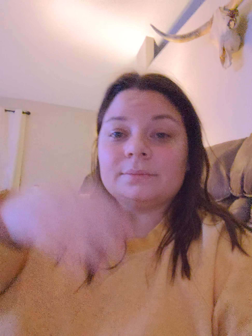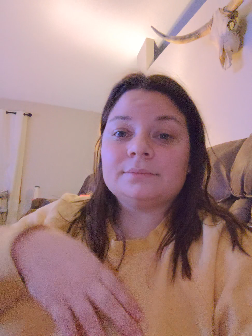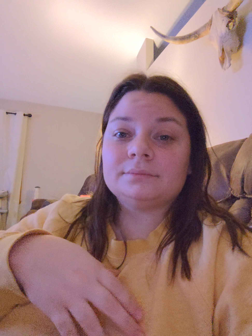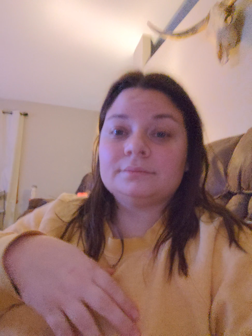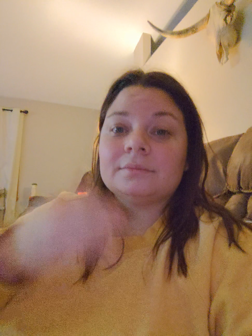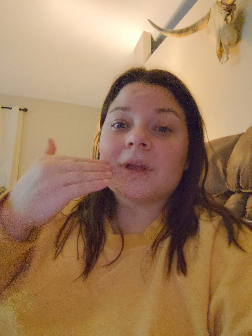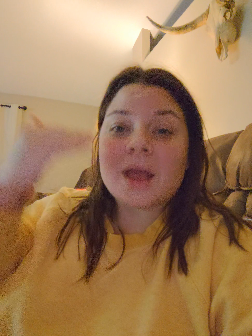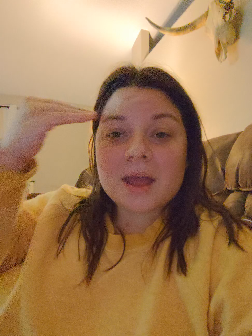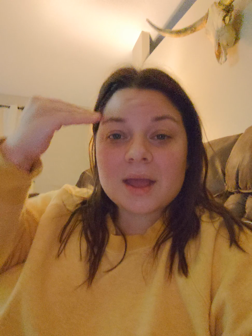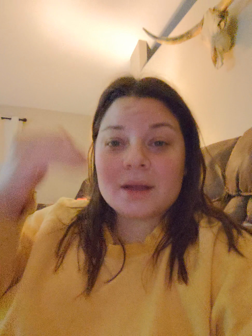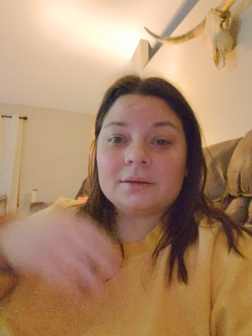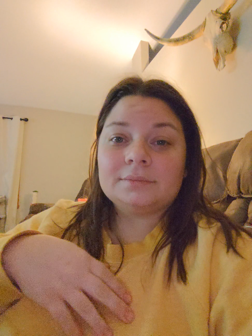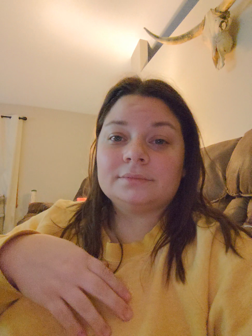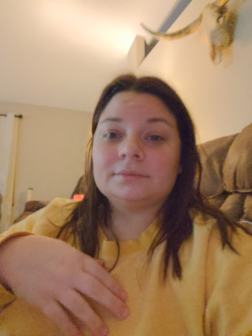head